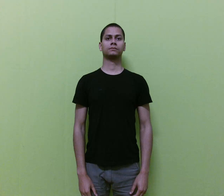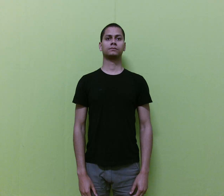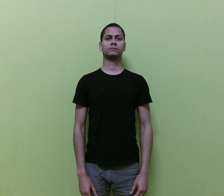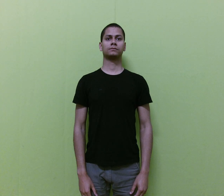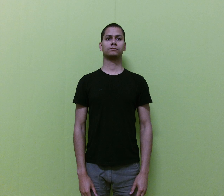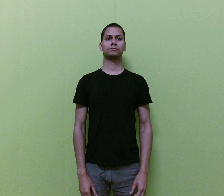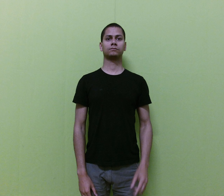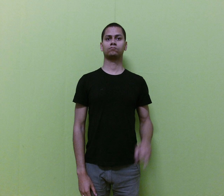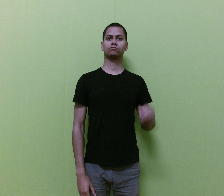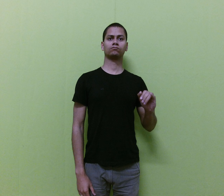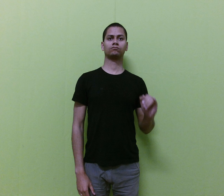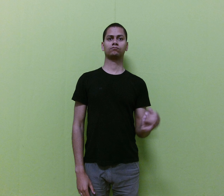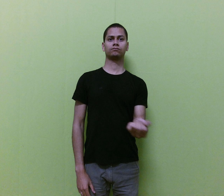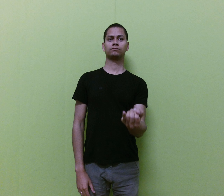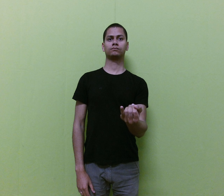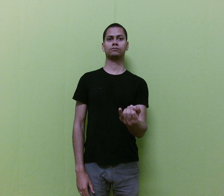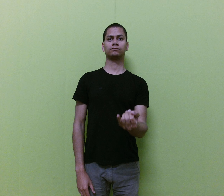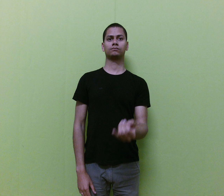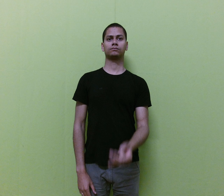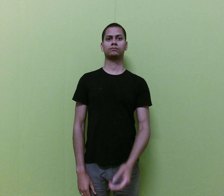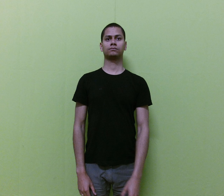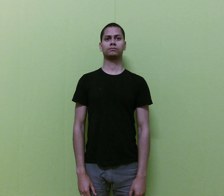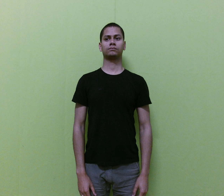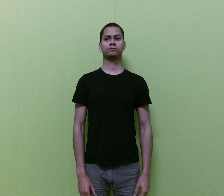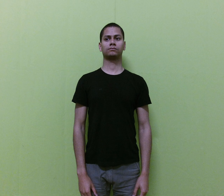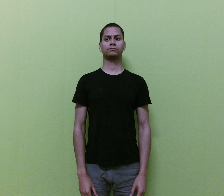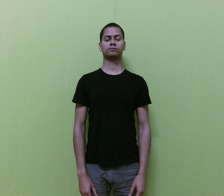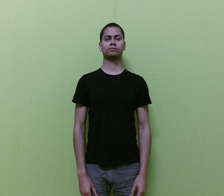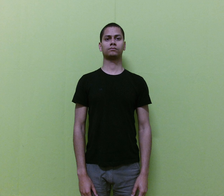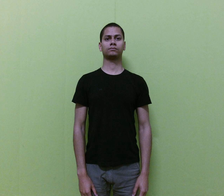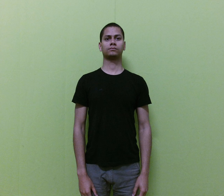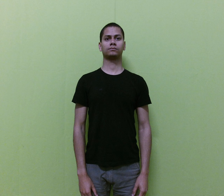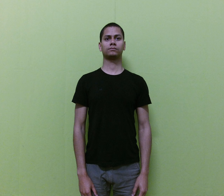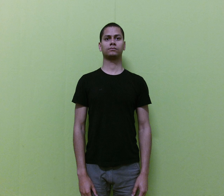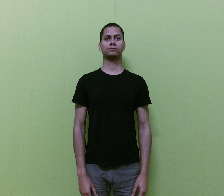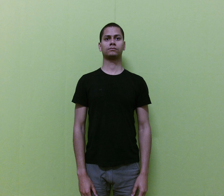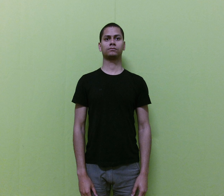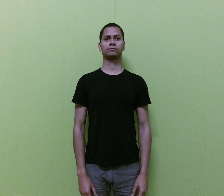aproveitar